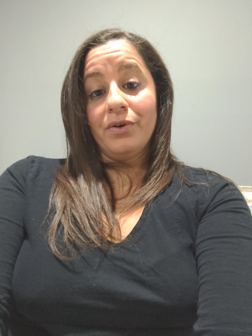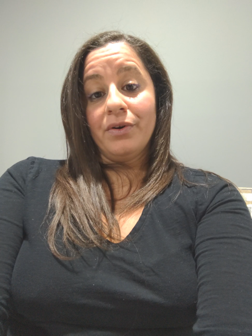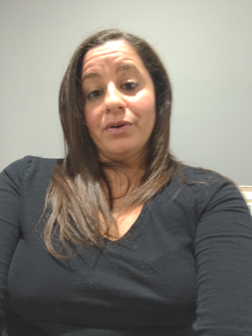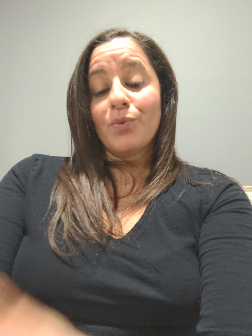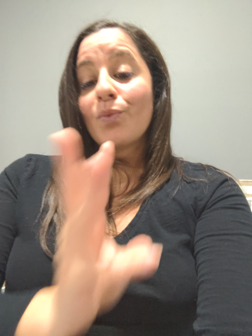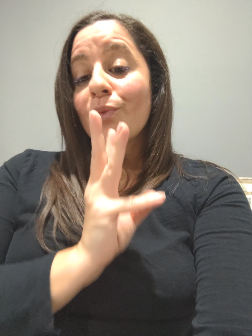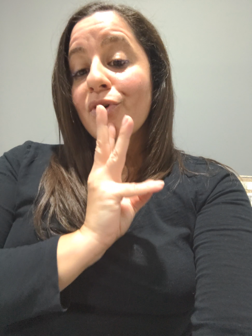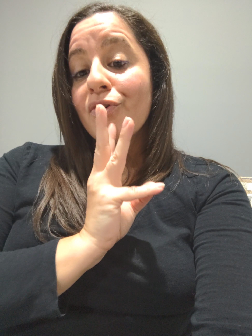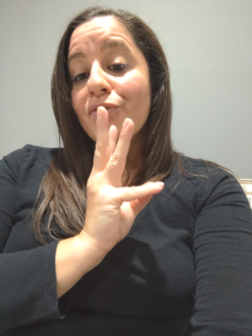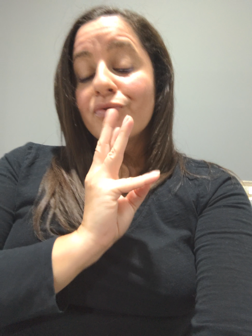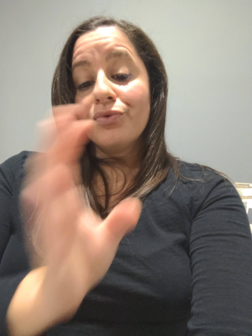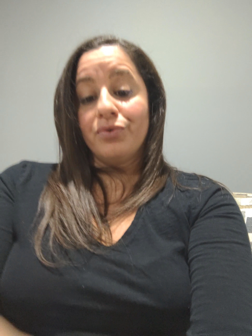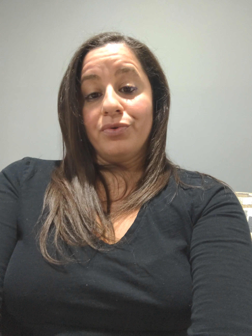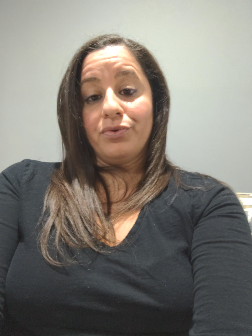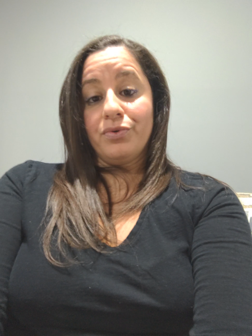water